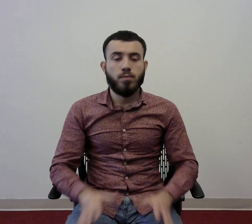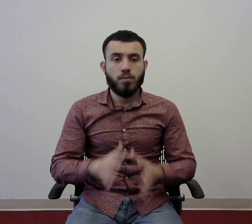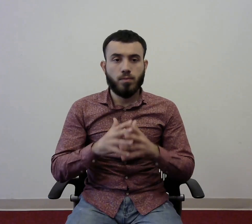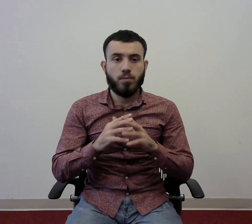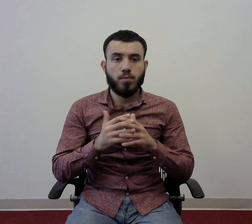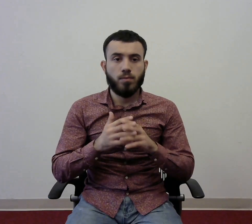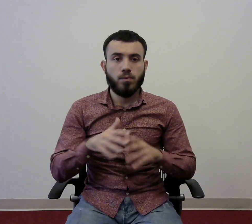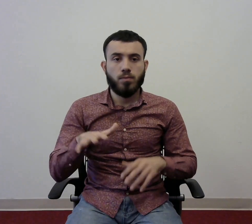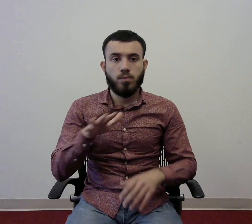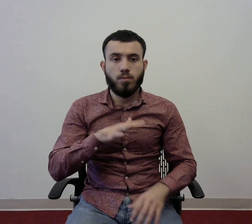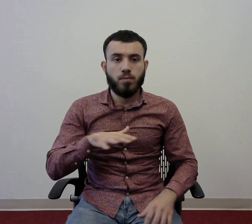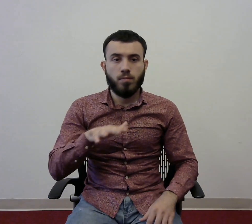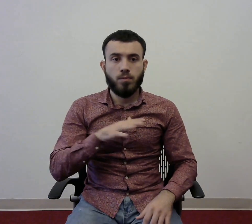rayonlarda